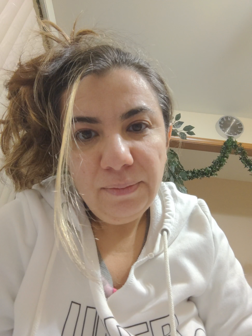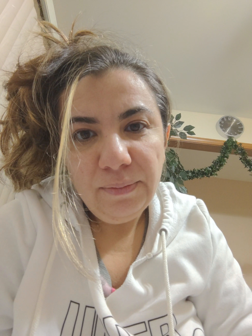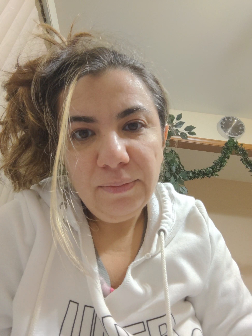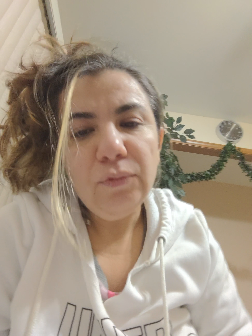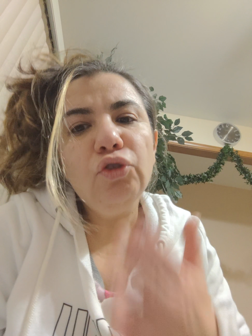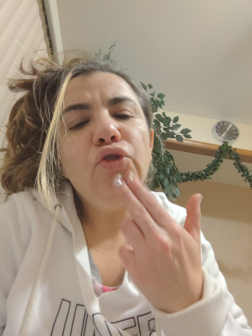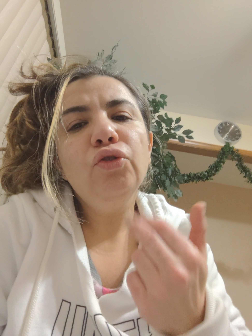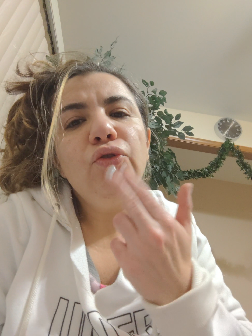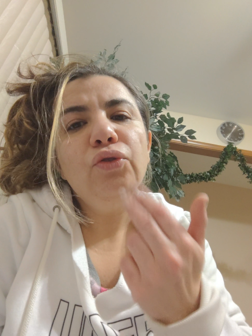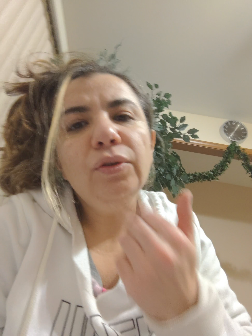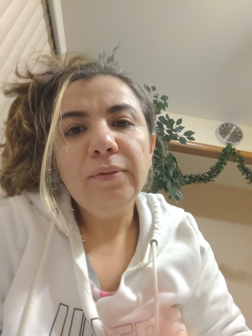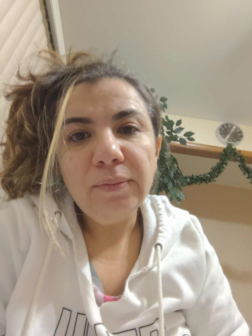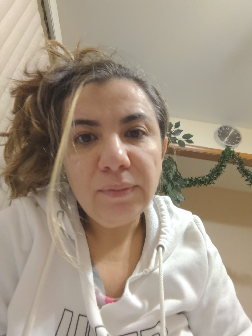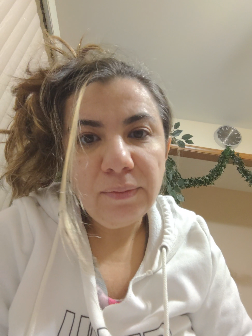cute